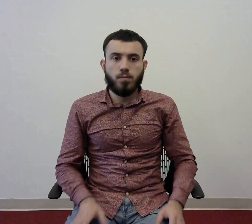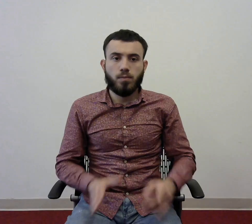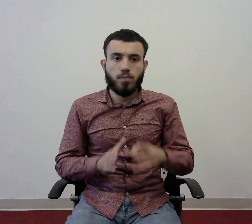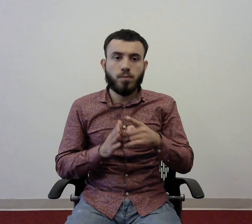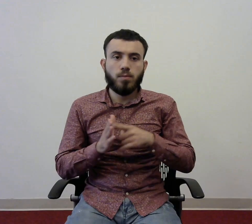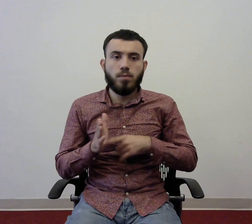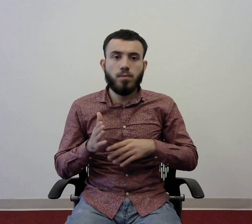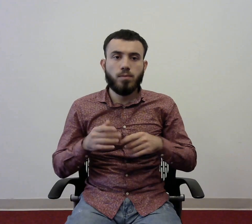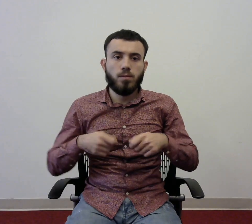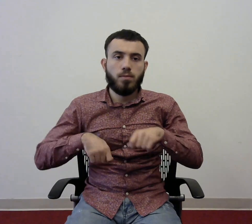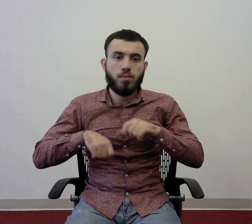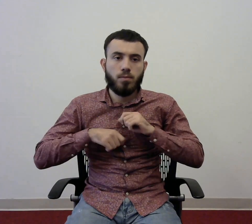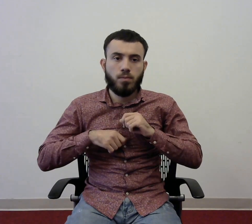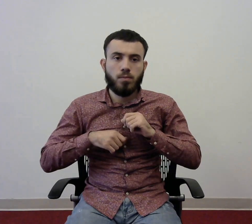etibarnamə